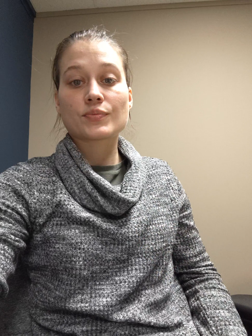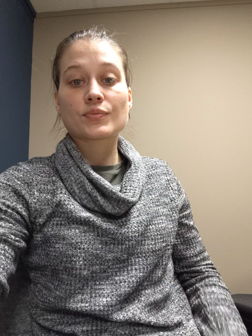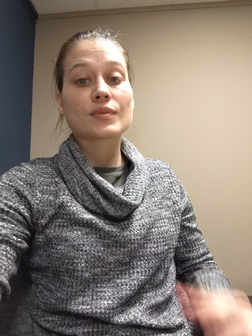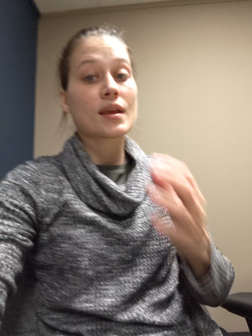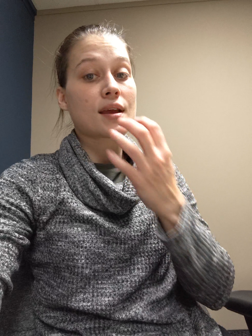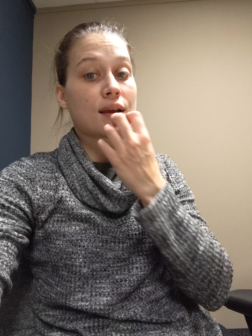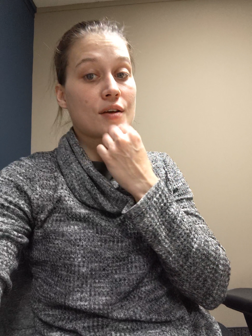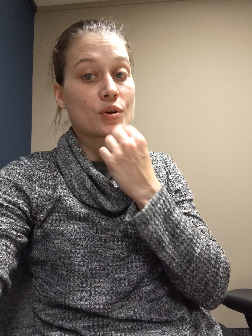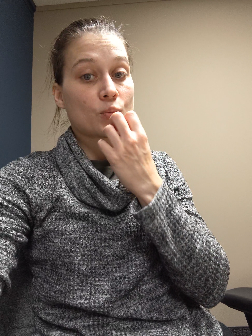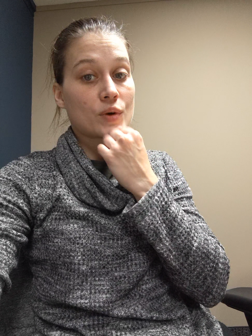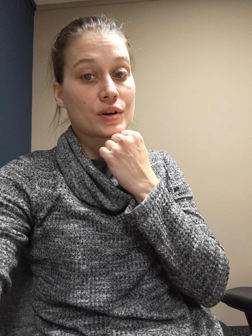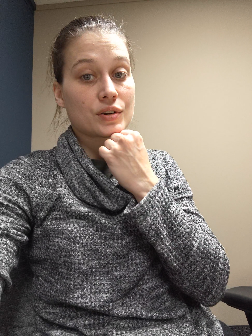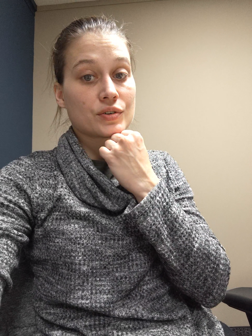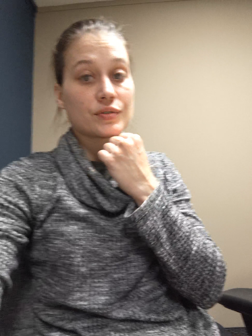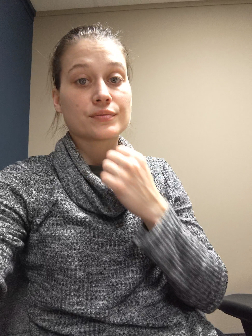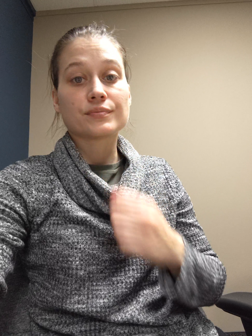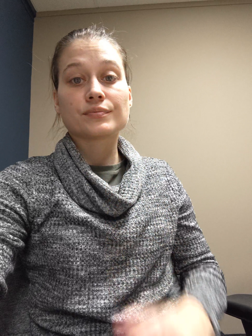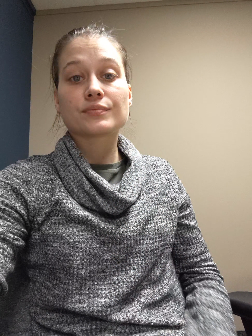underwear